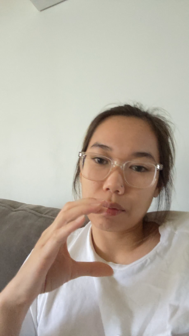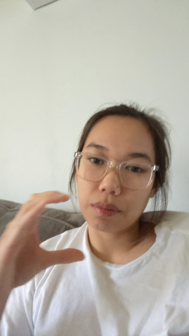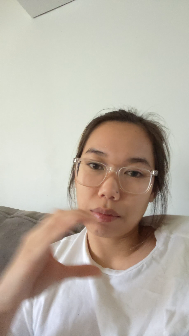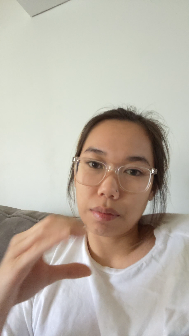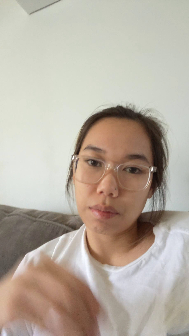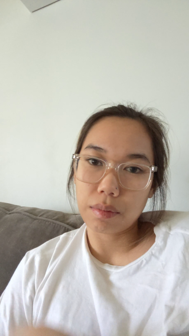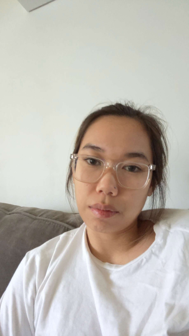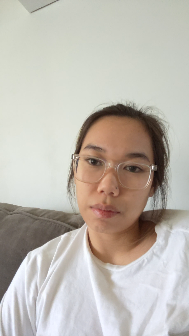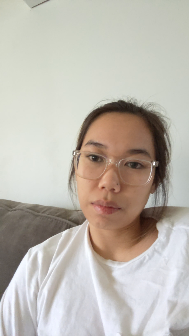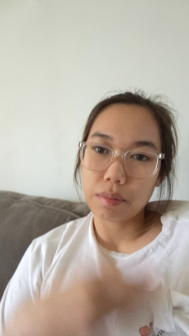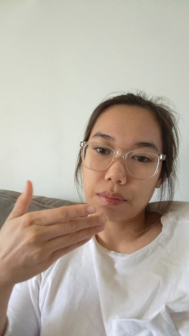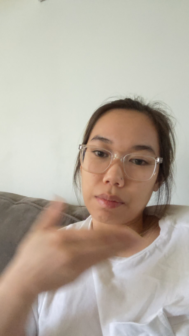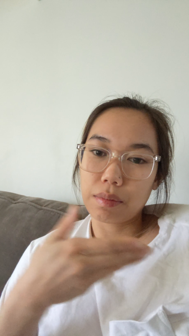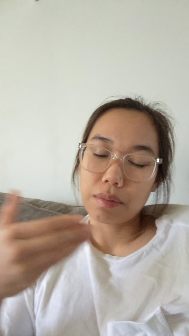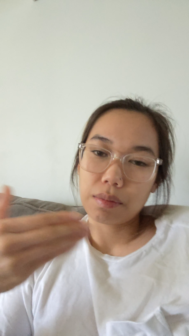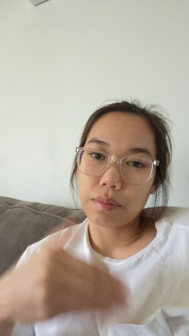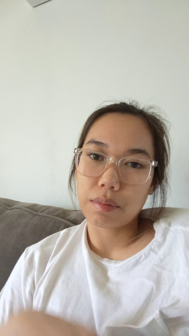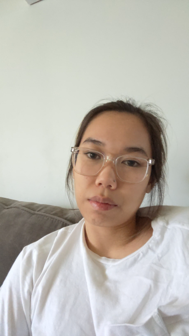baby